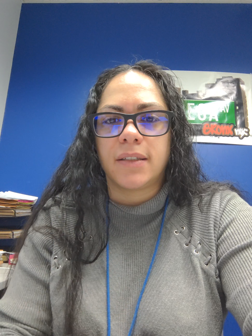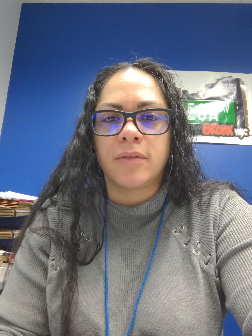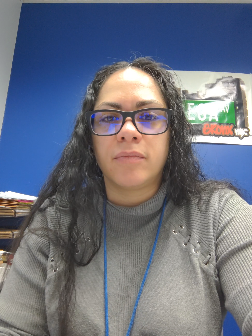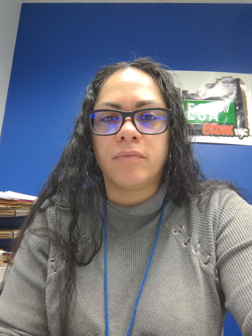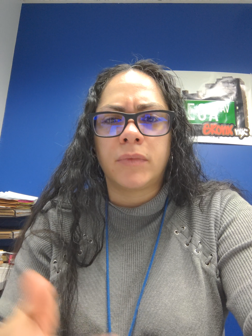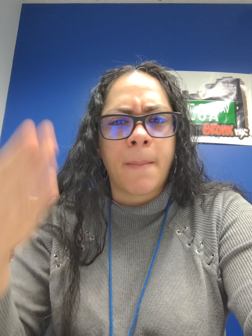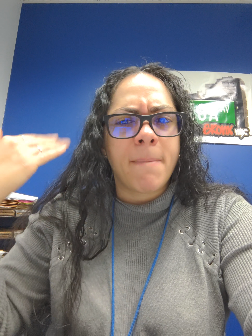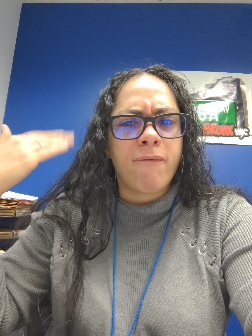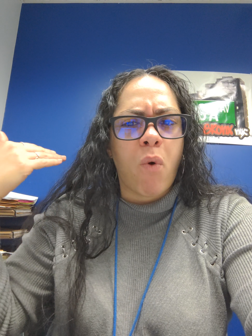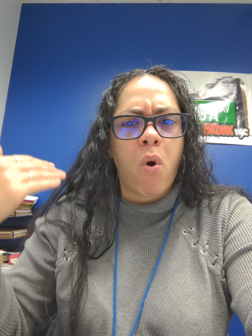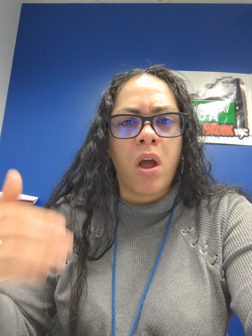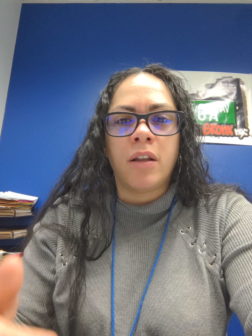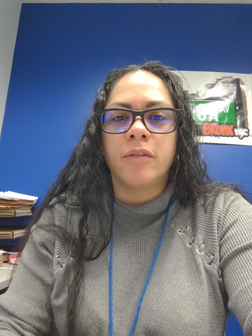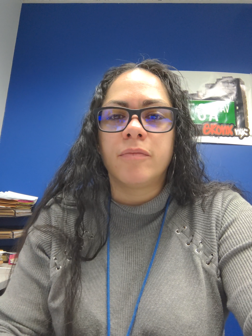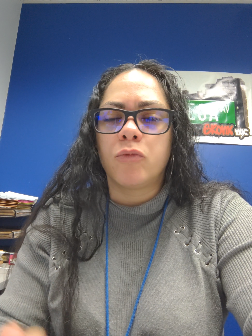before